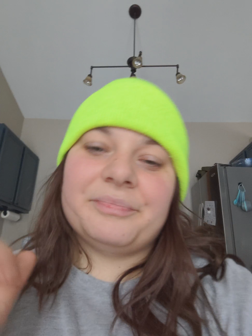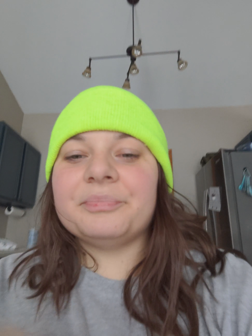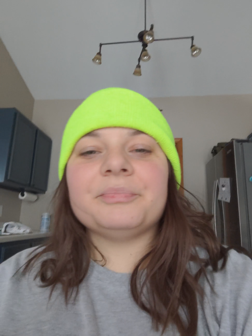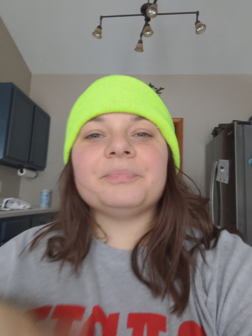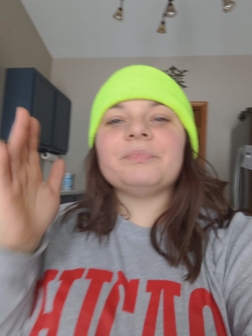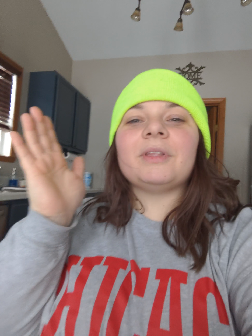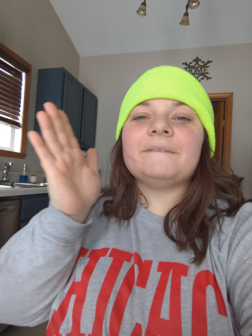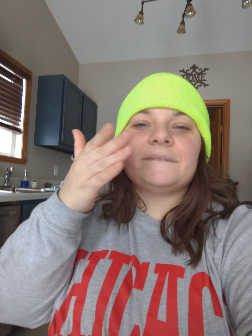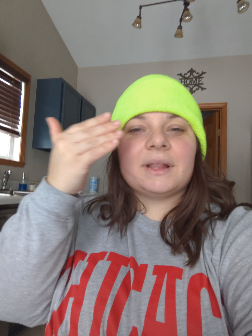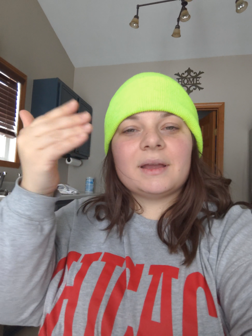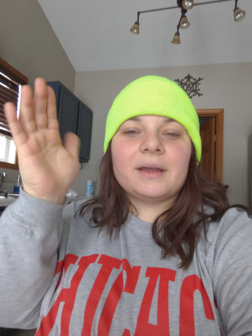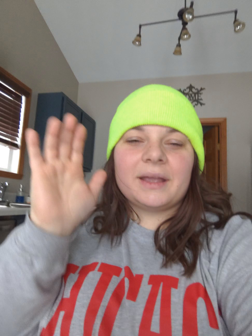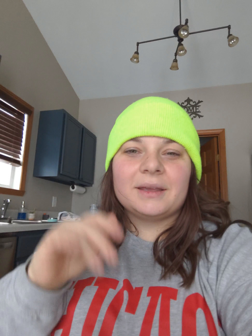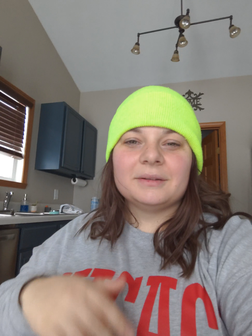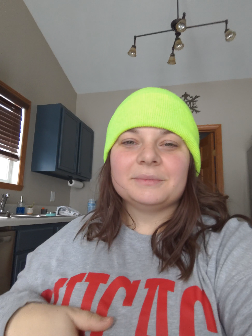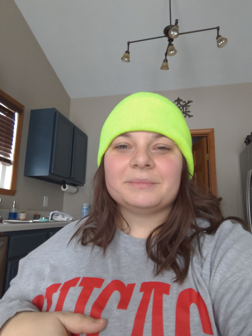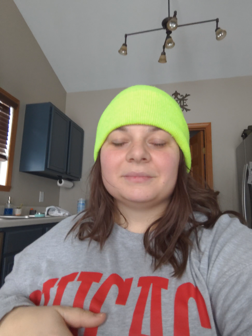flag